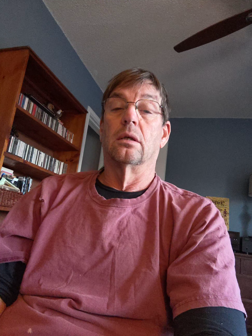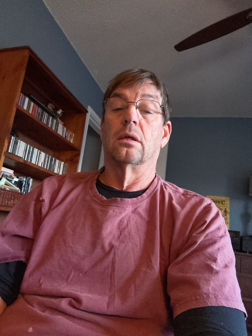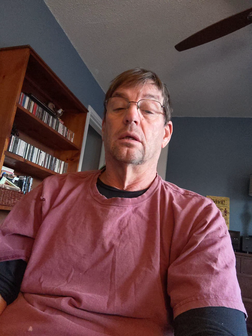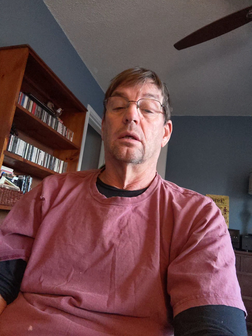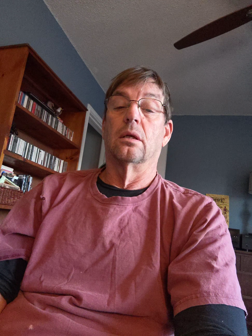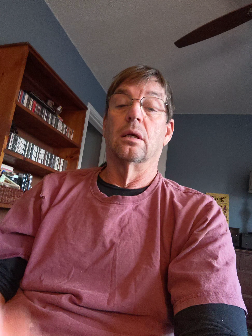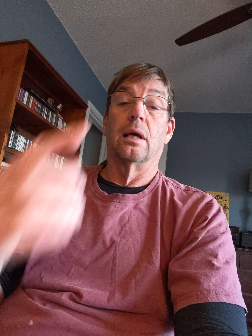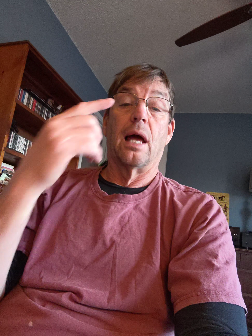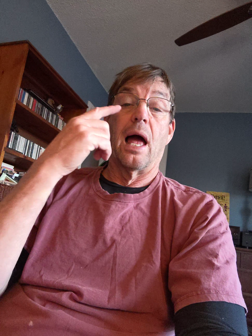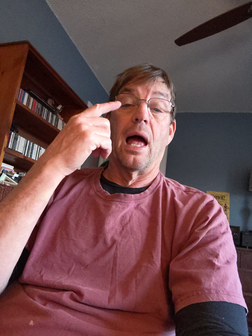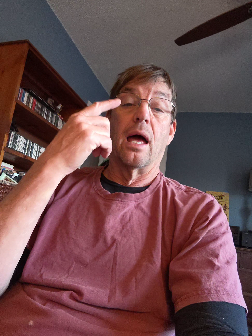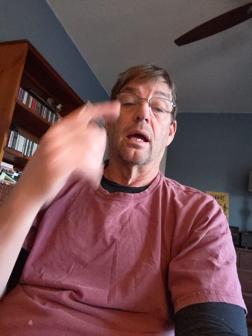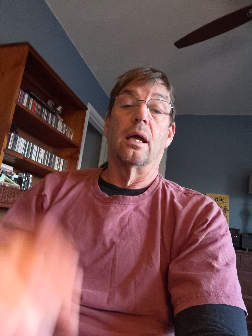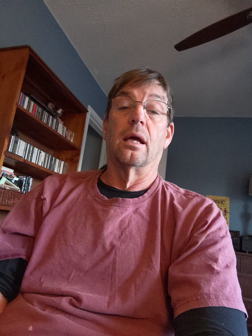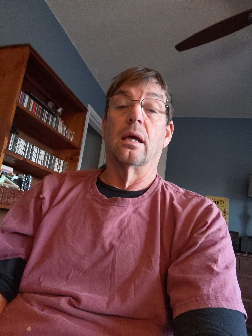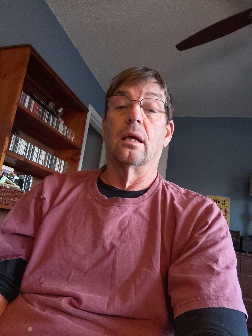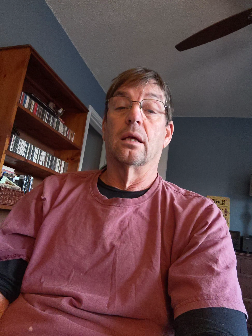eye